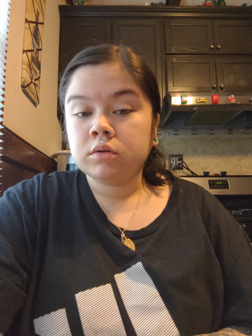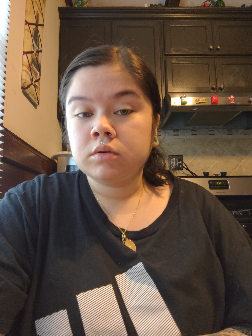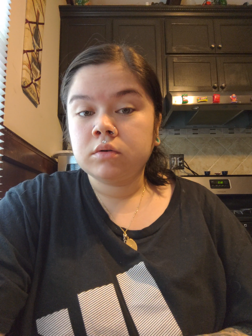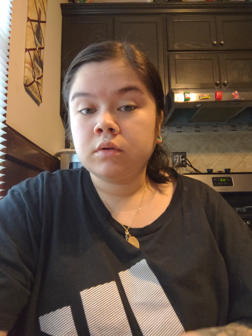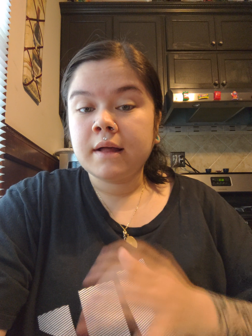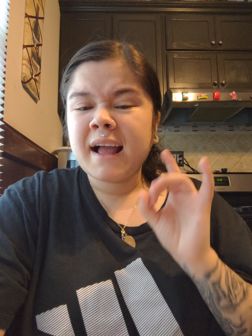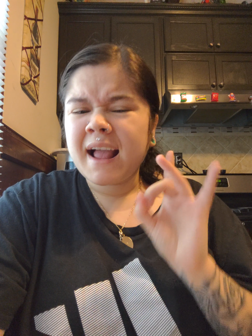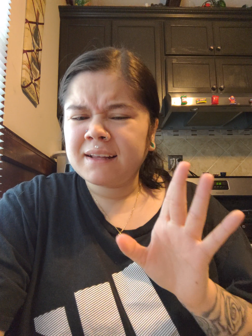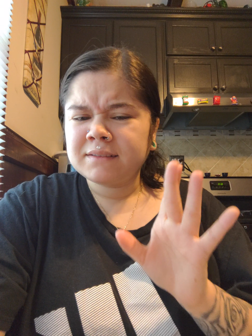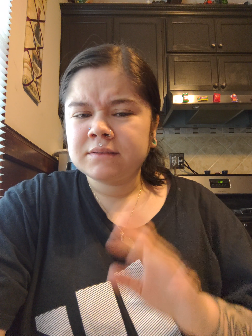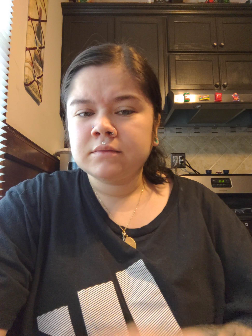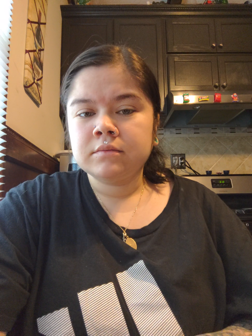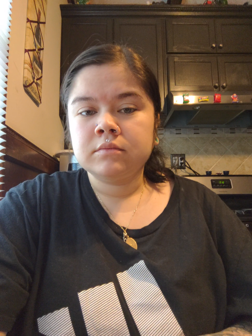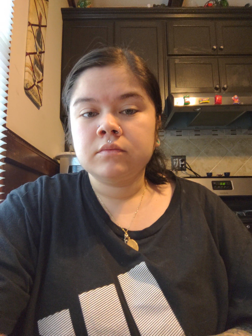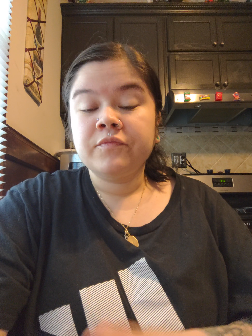hate